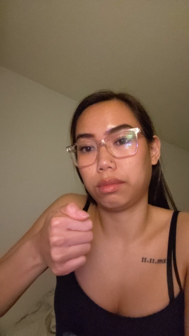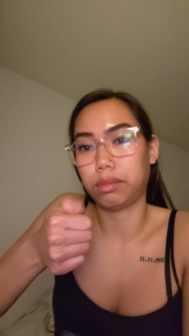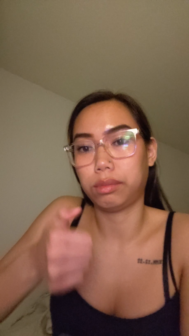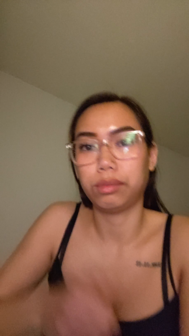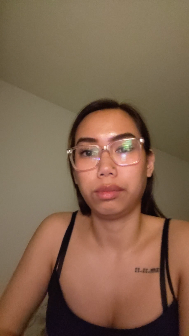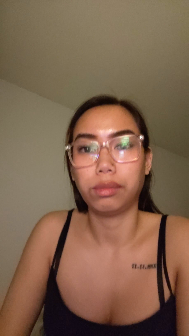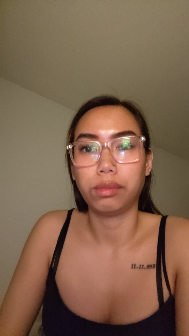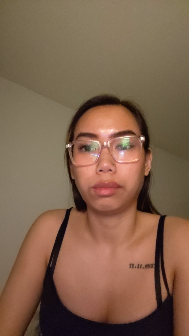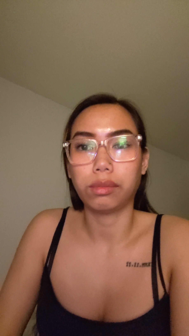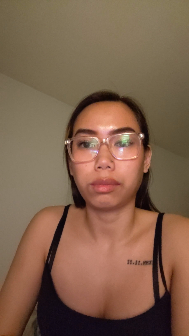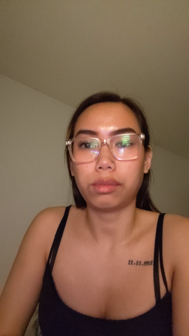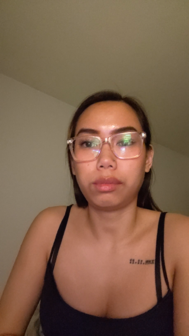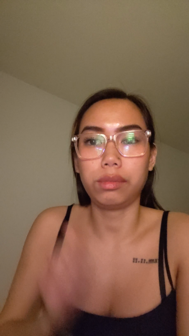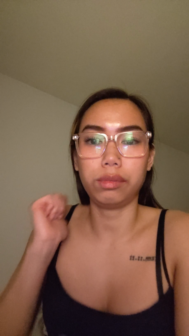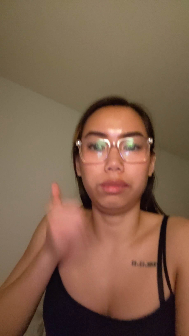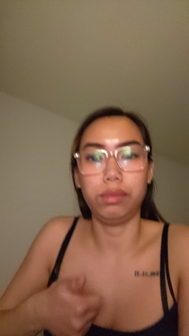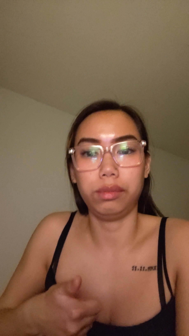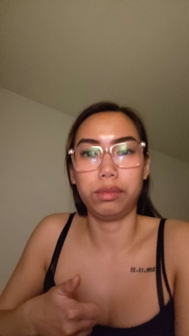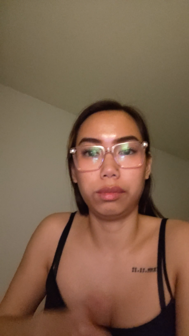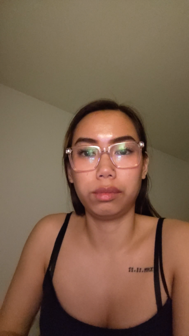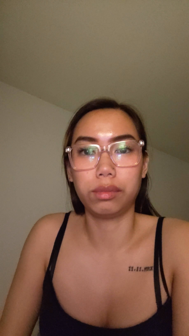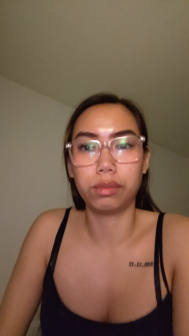coats